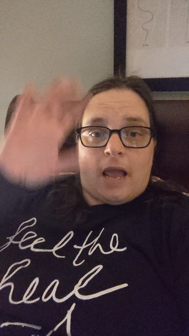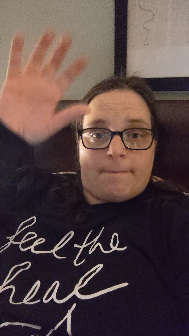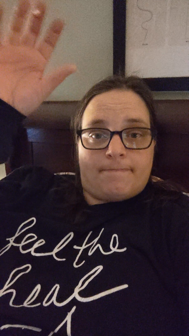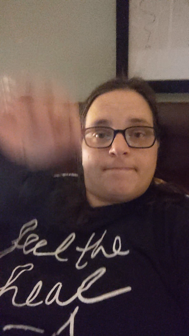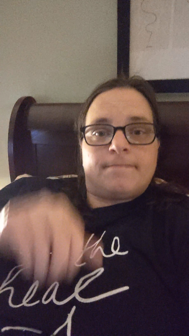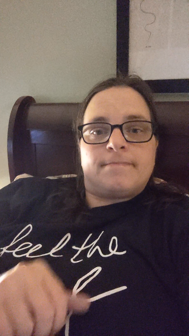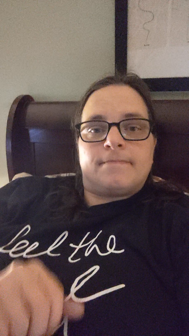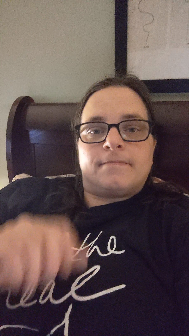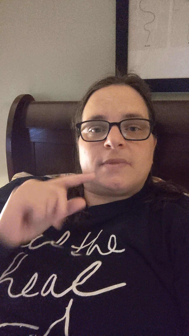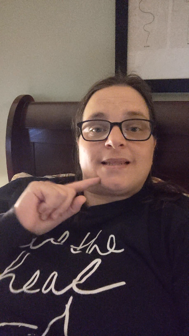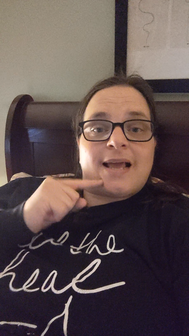candy